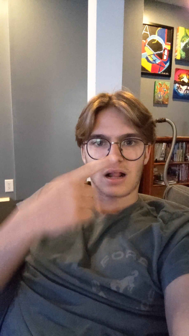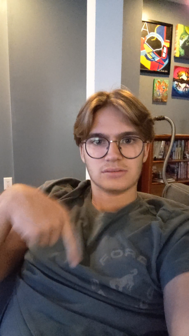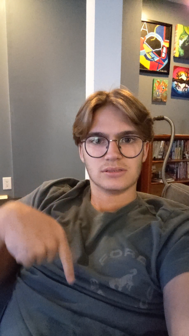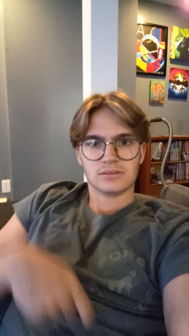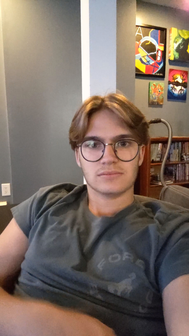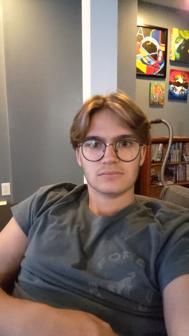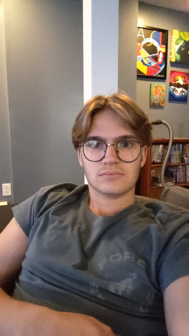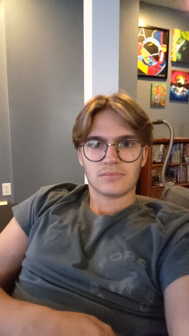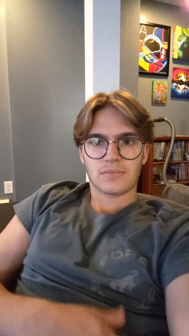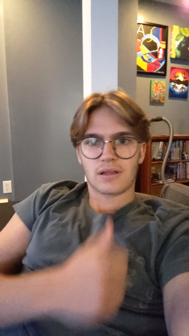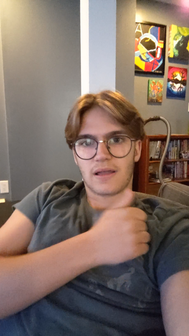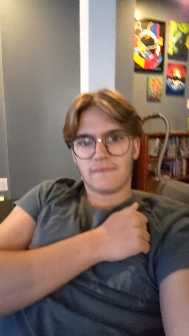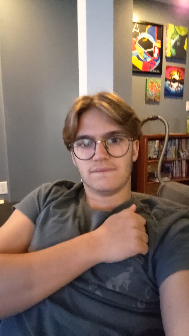love